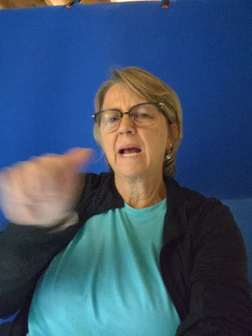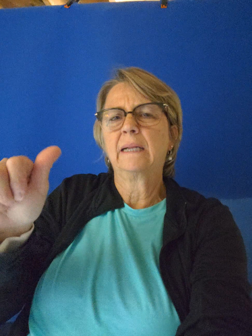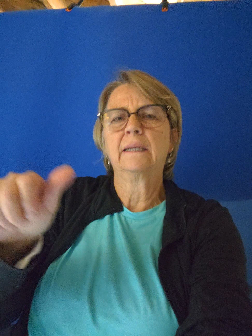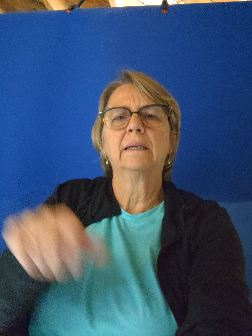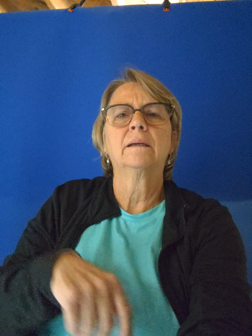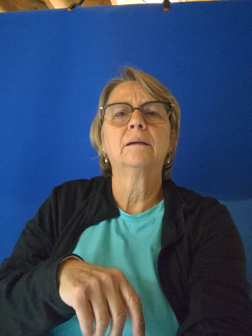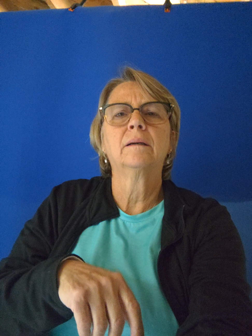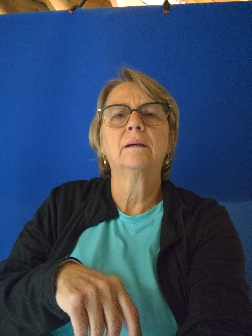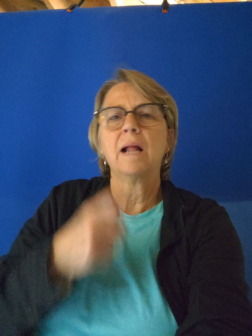any